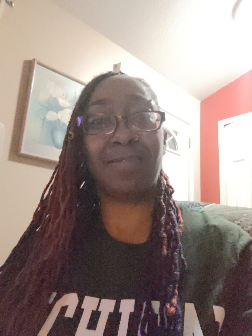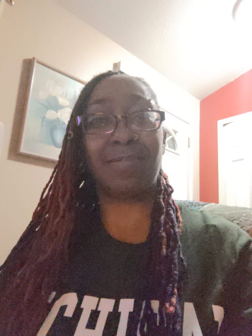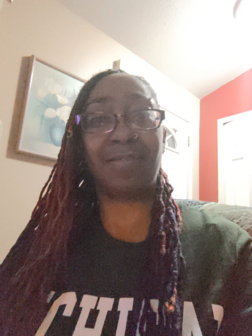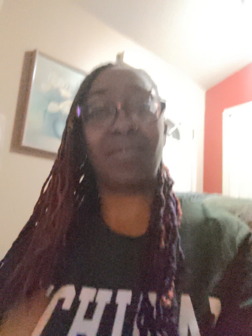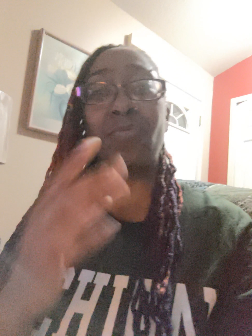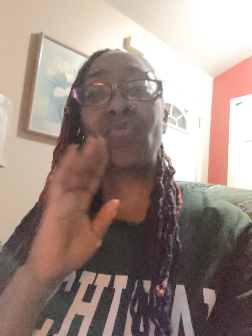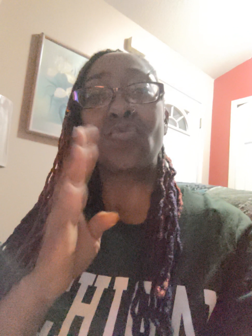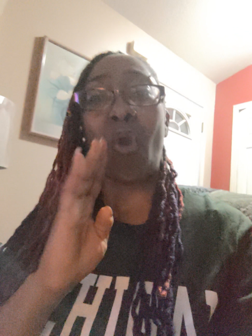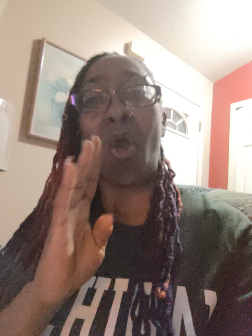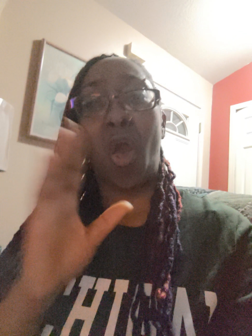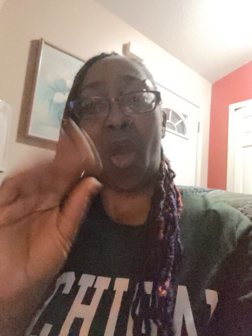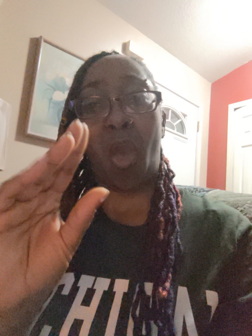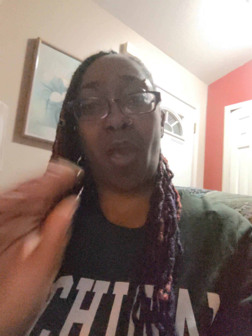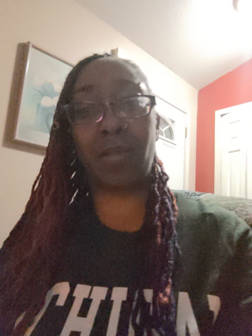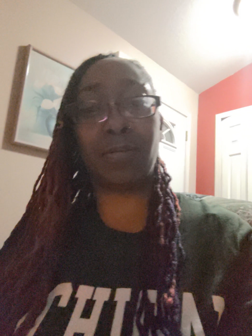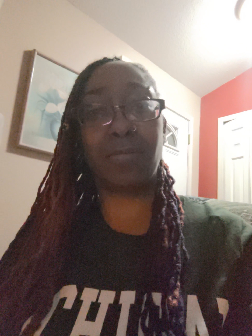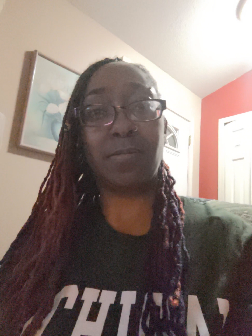talk